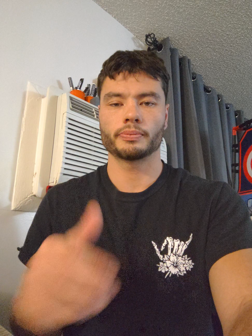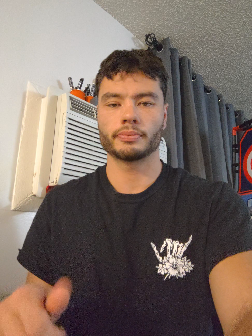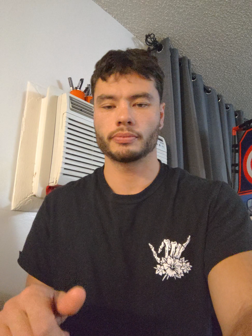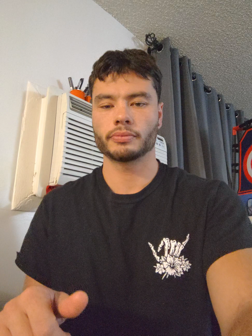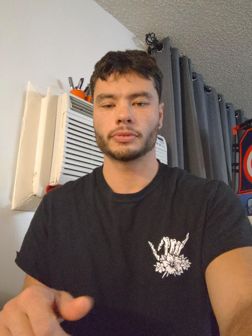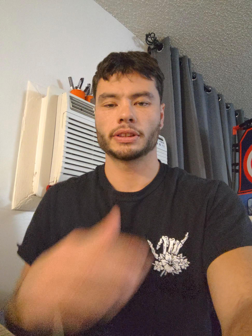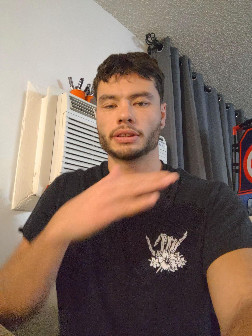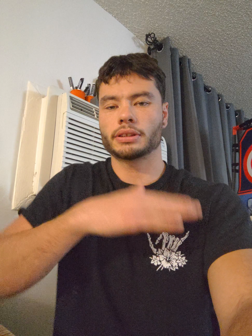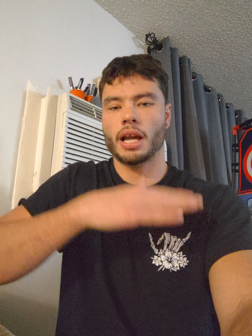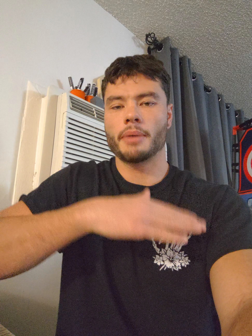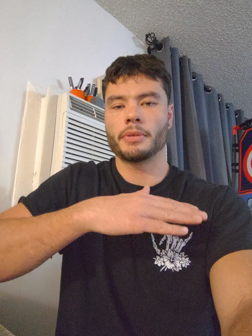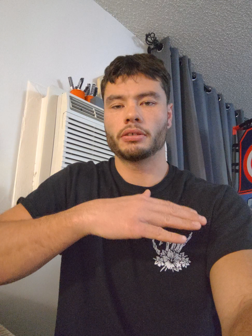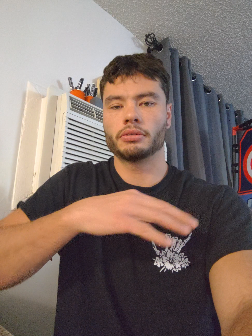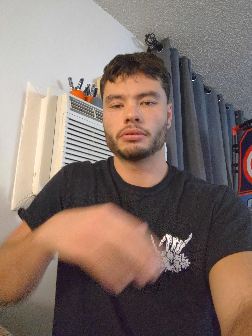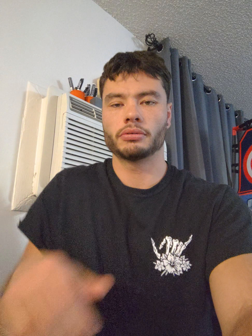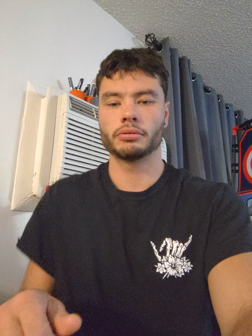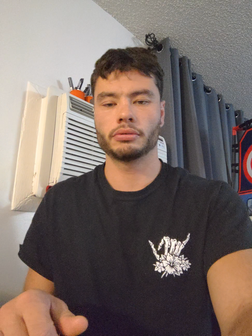table